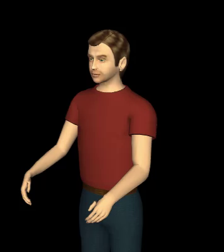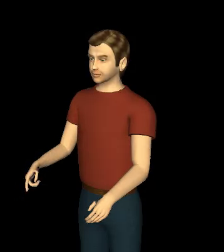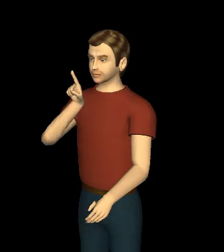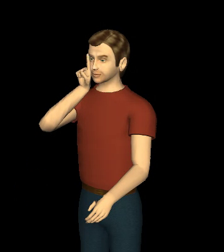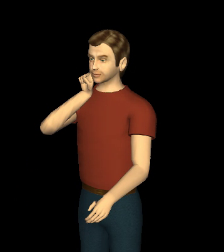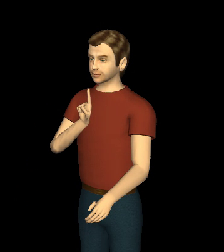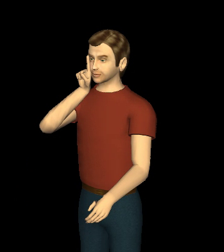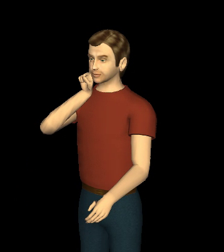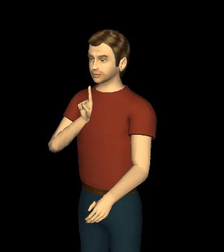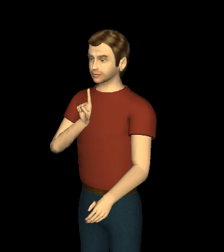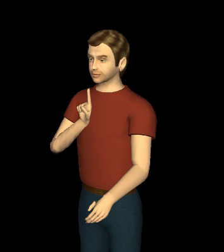بنت